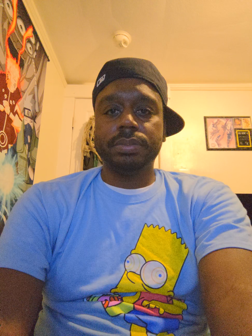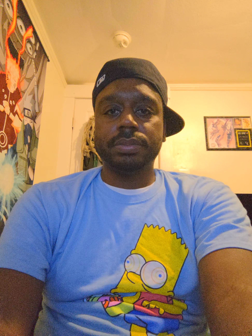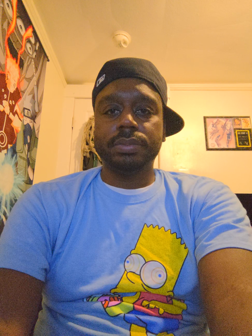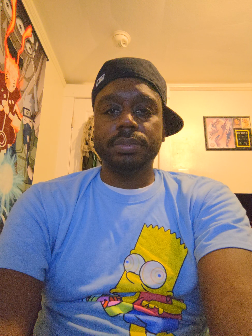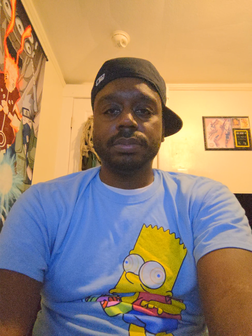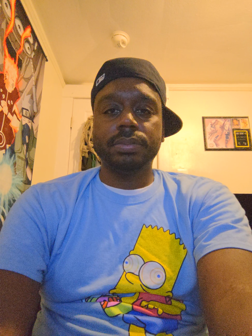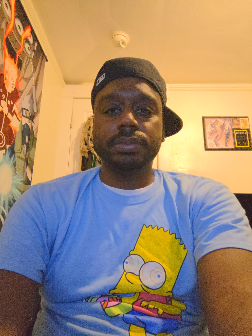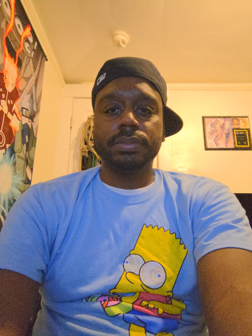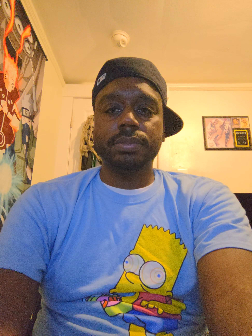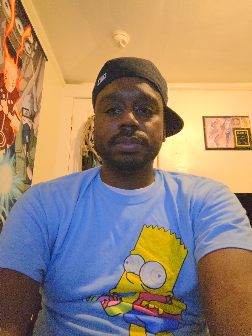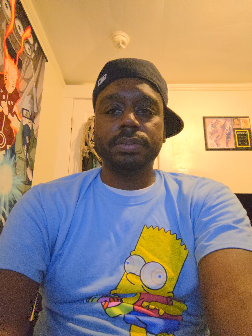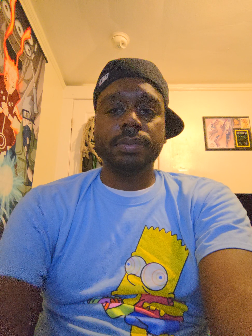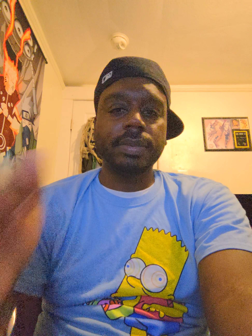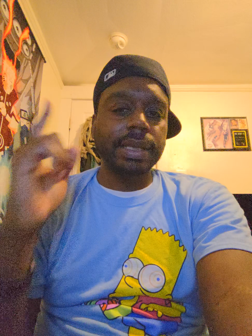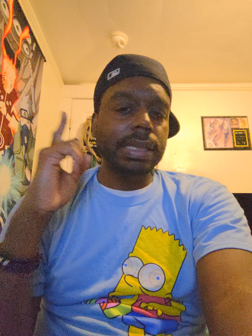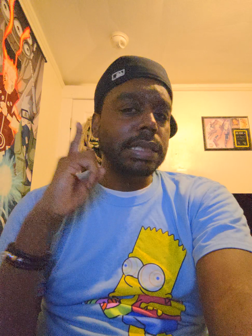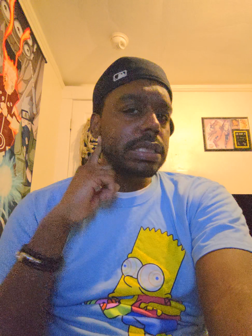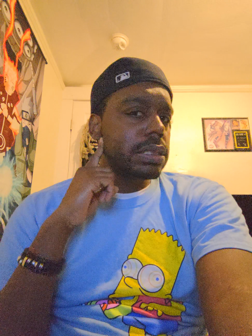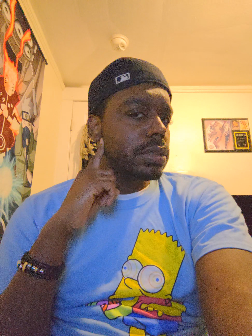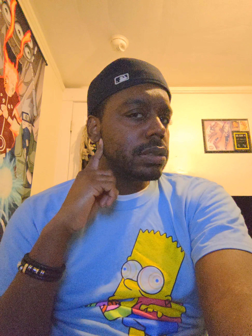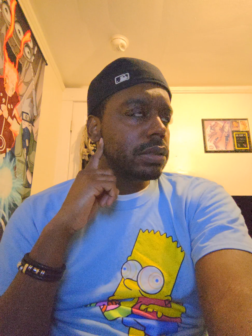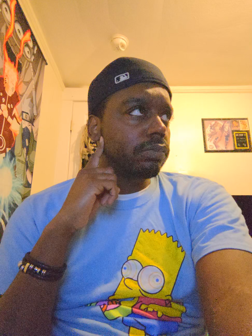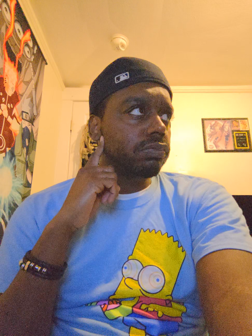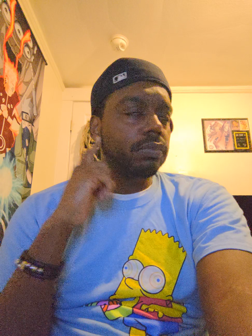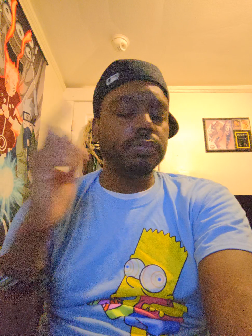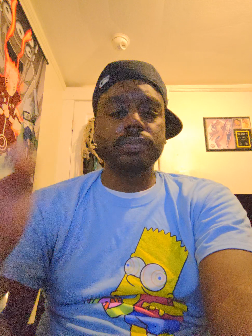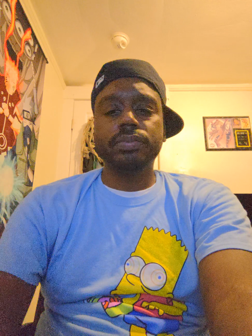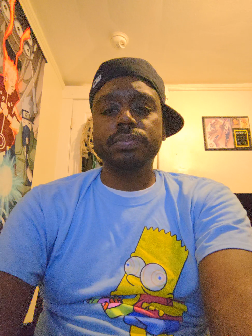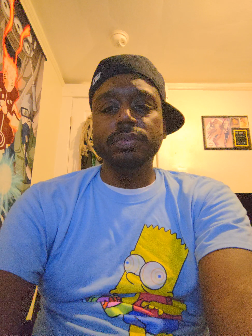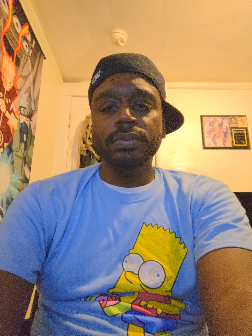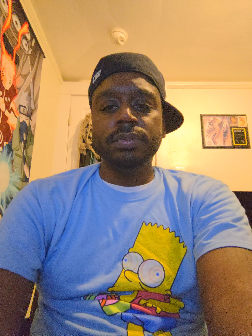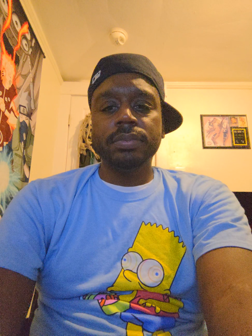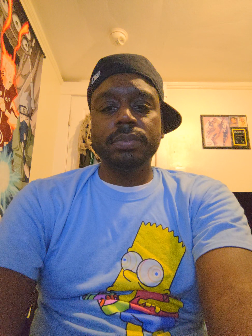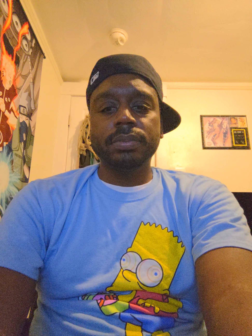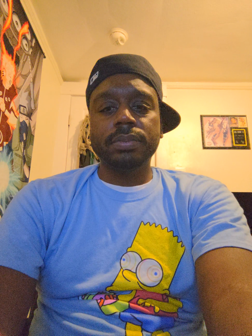hear